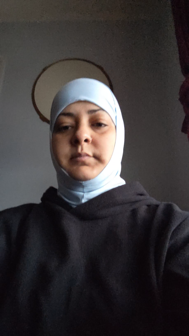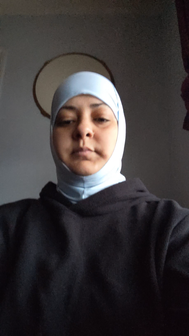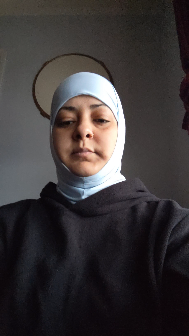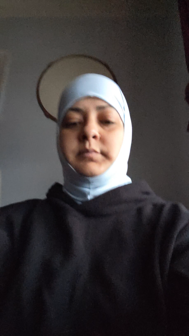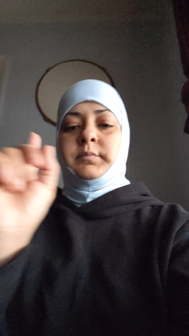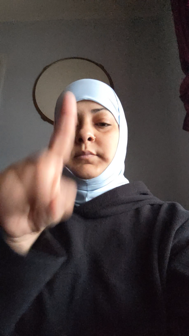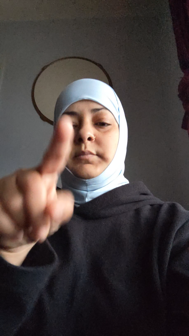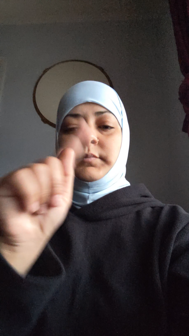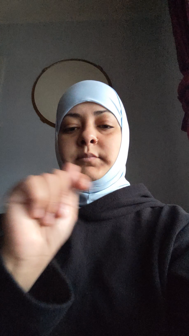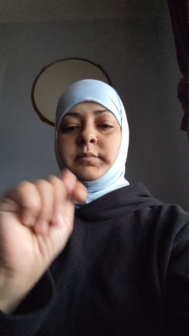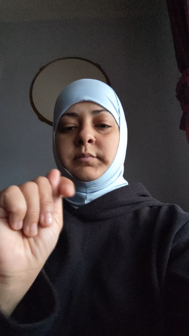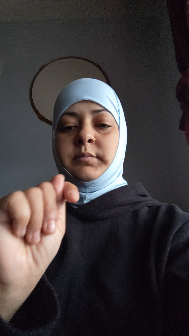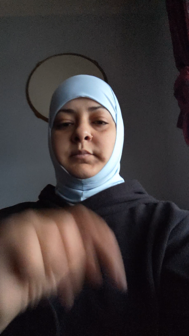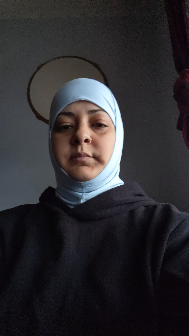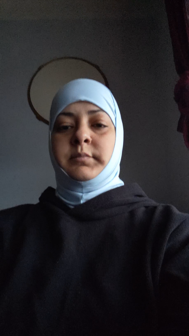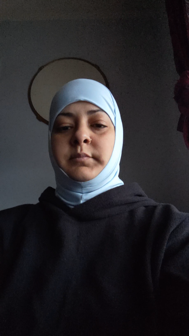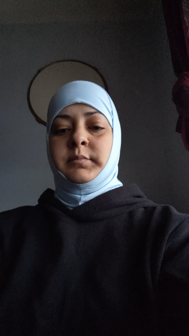go potty